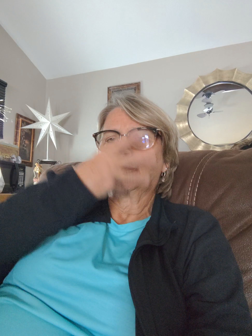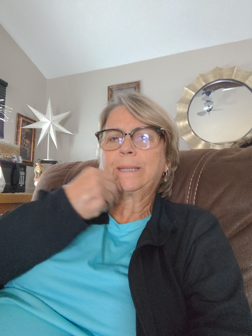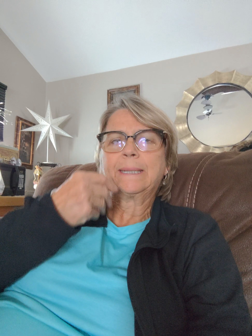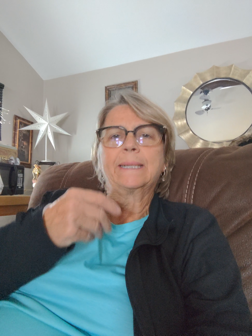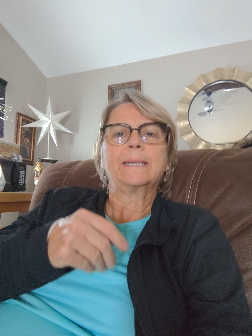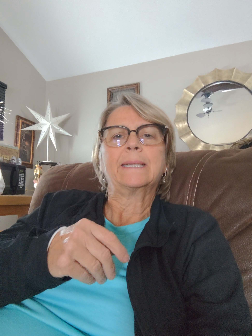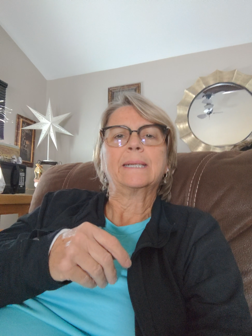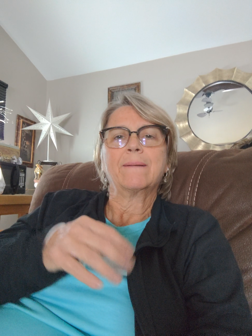pretty